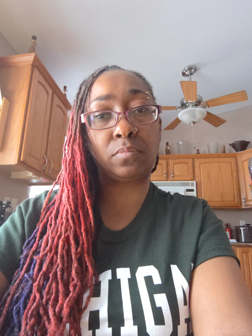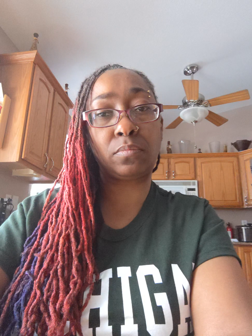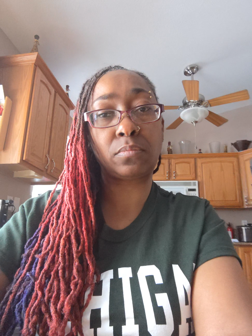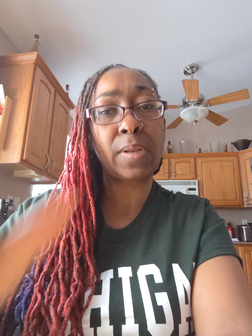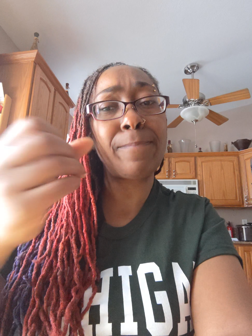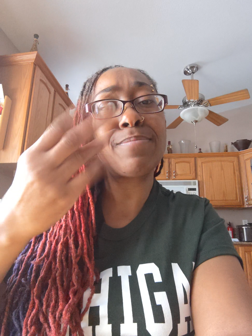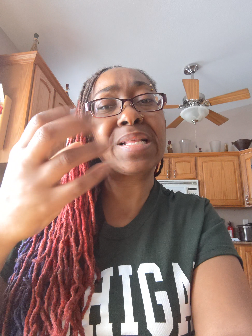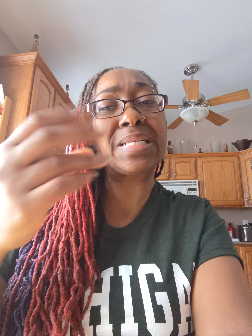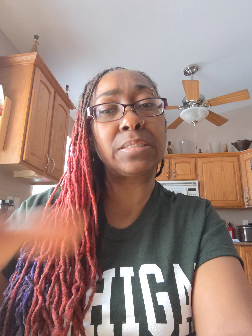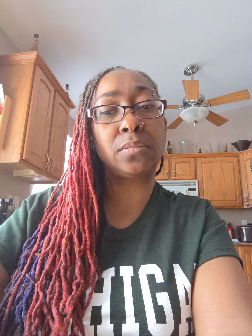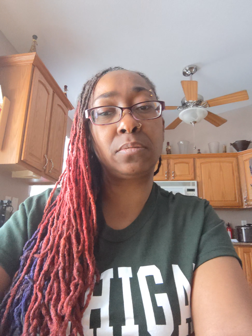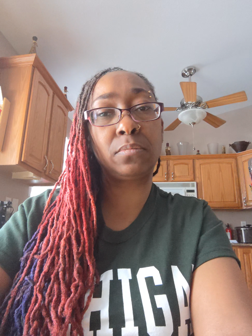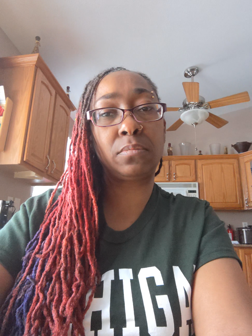many